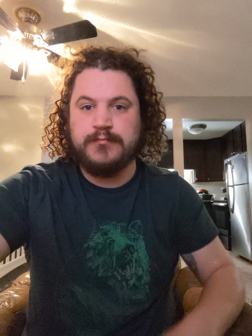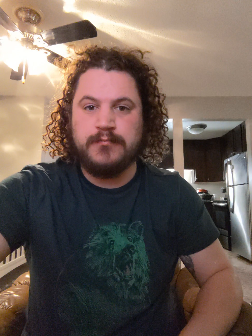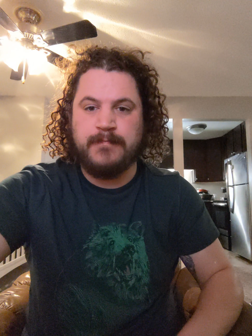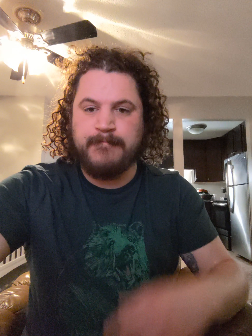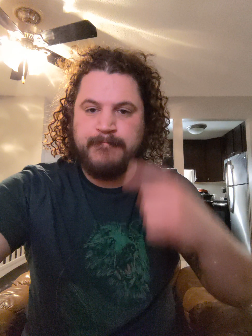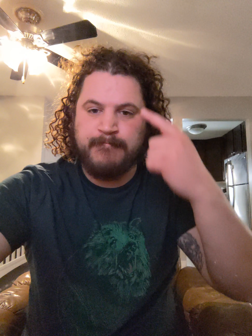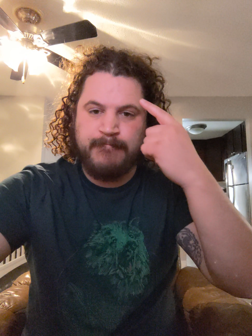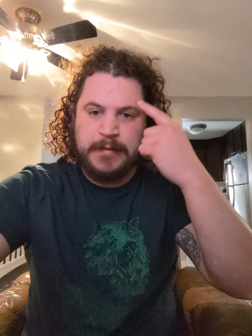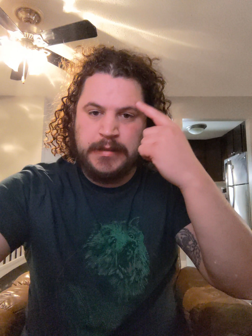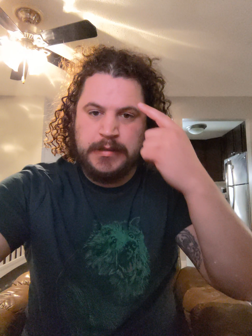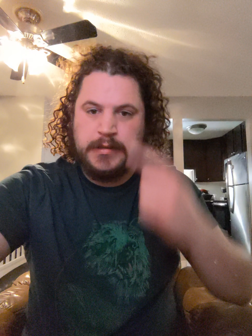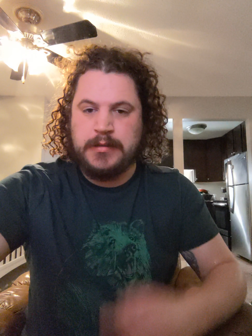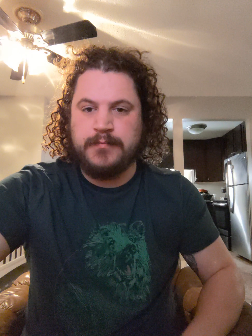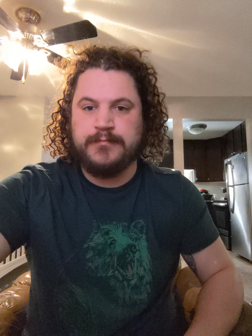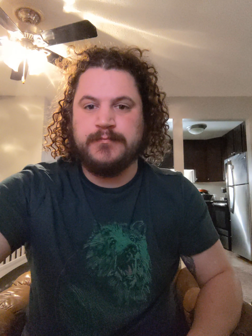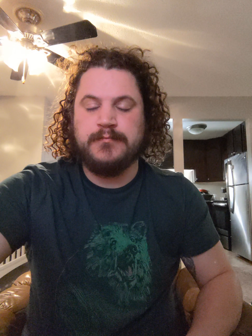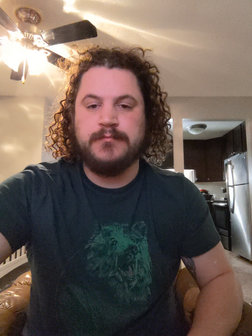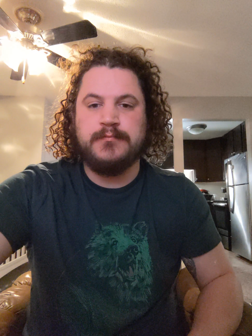penny